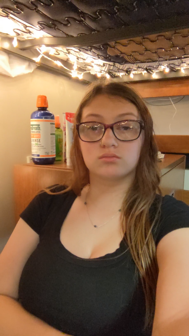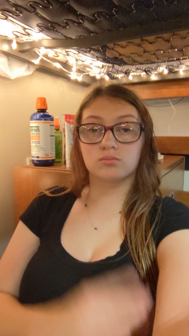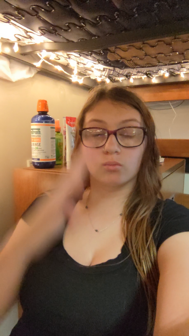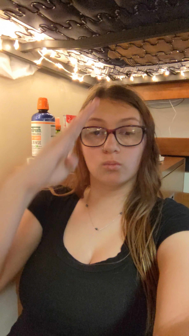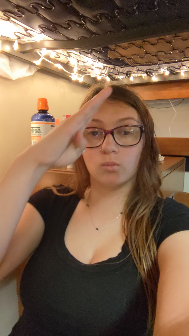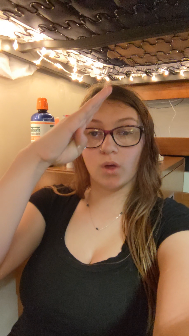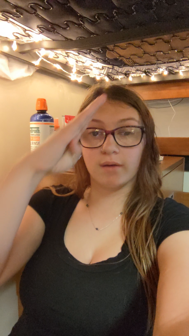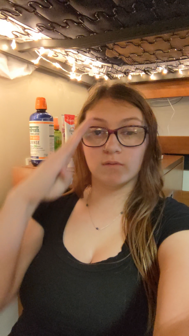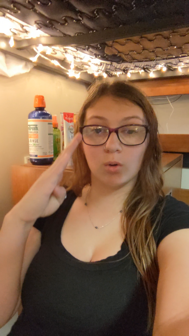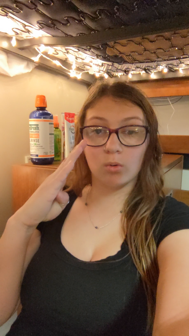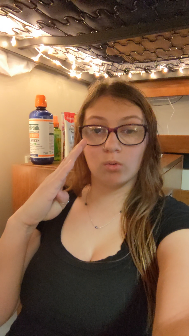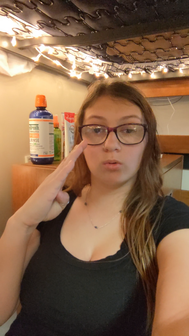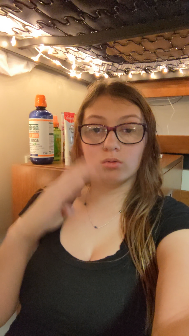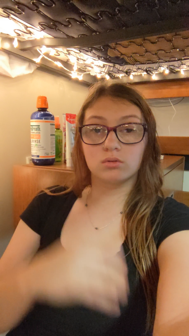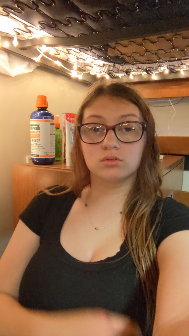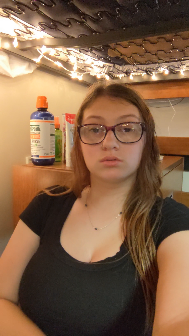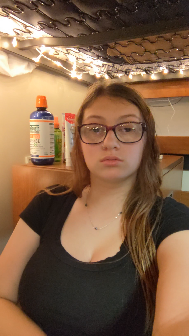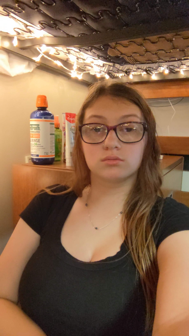roof